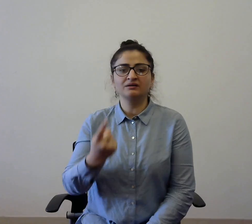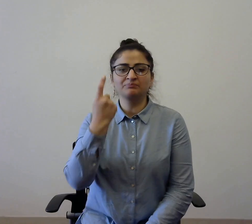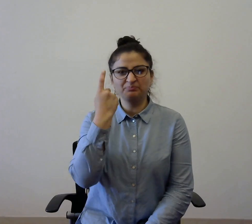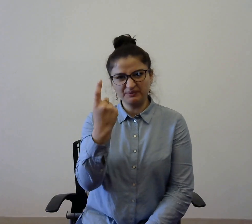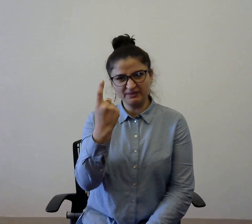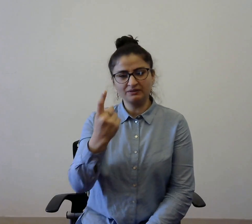1